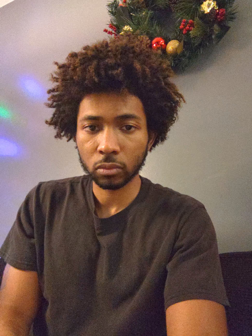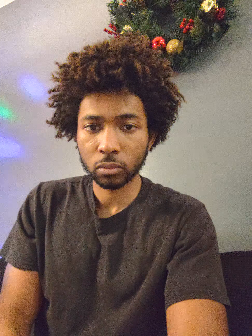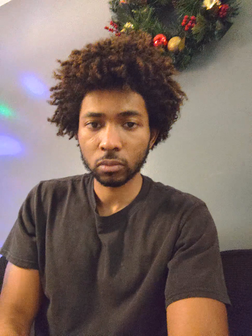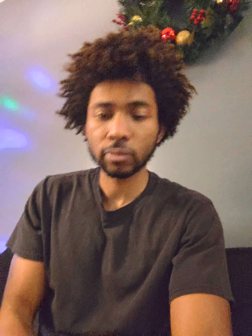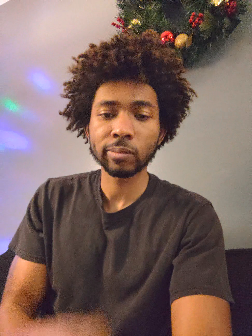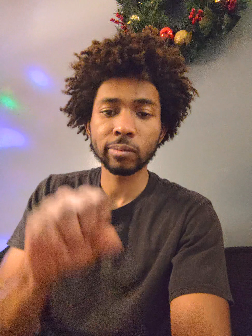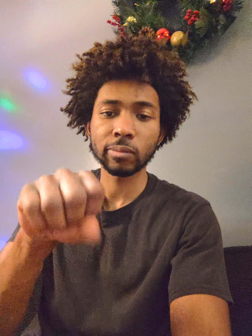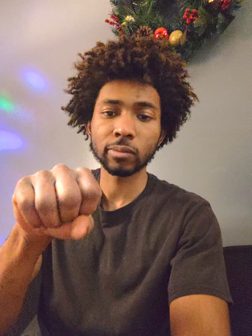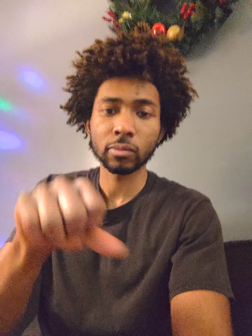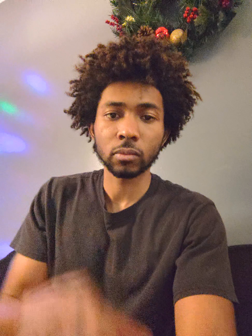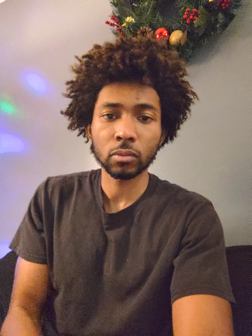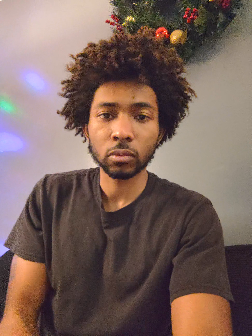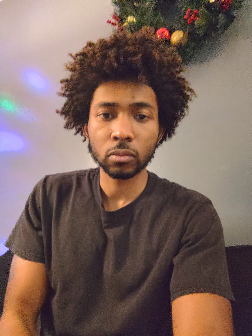yes